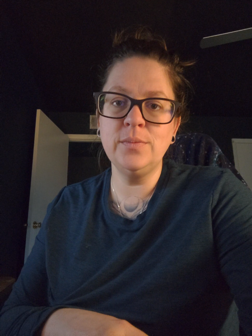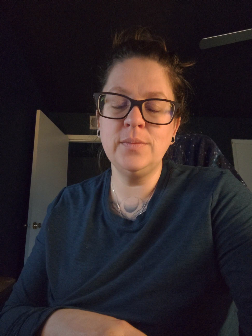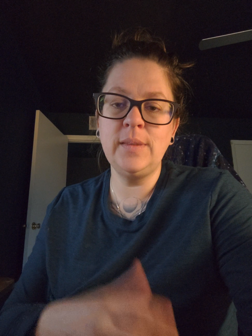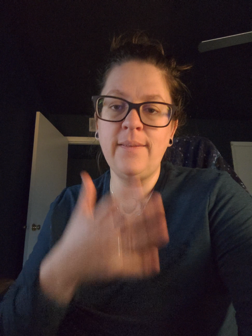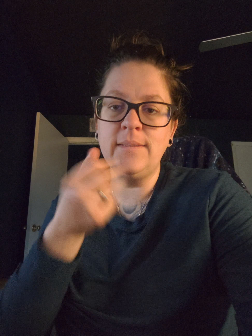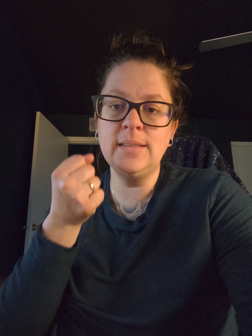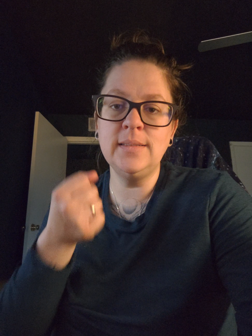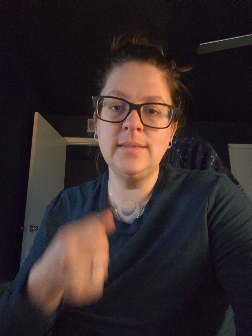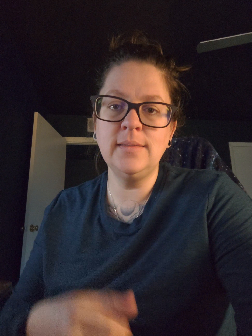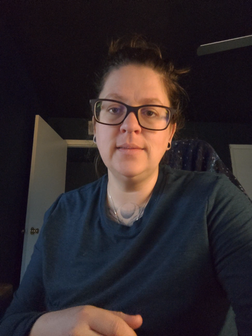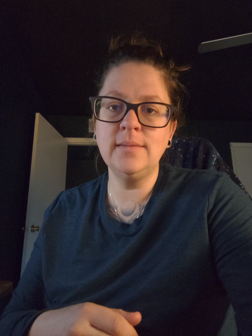fast